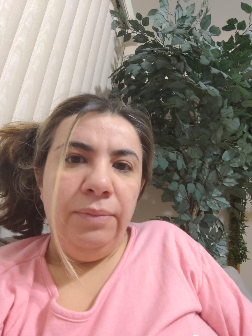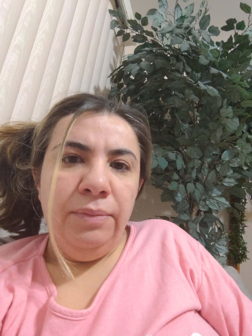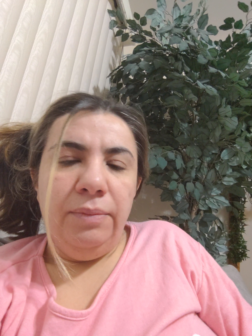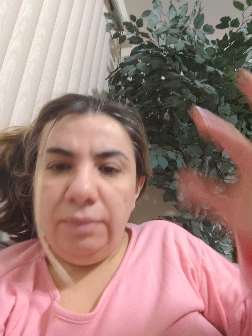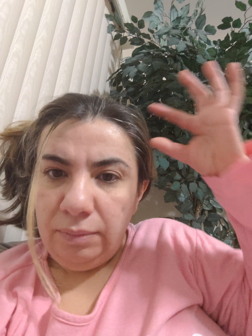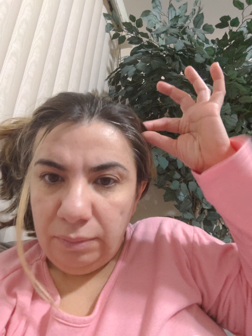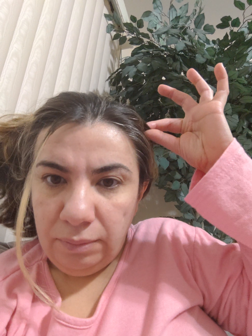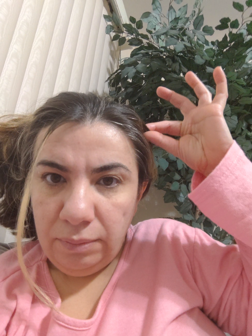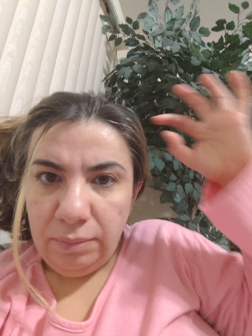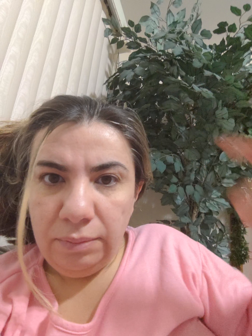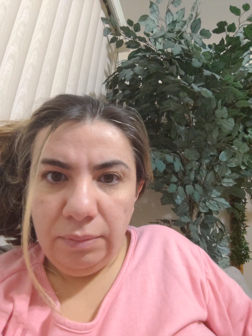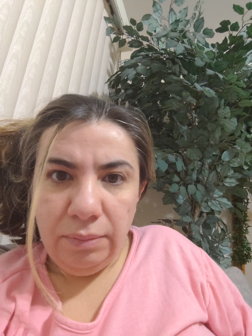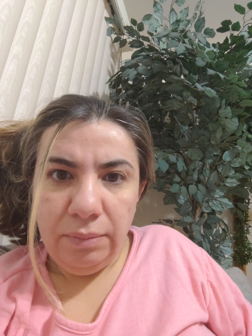hair